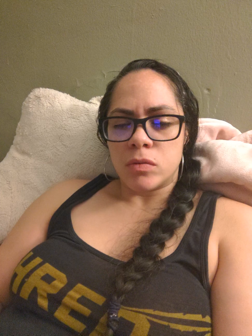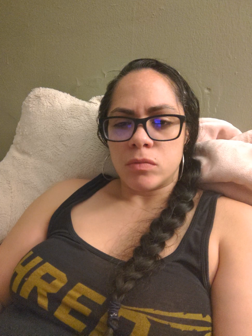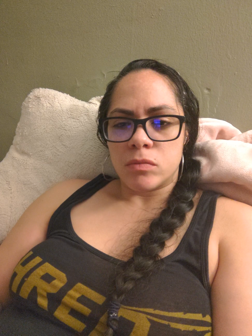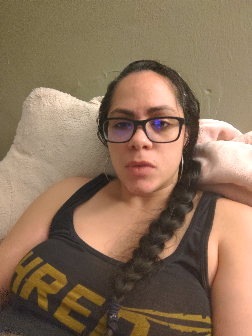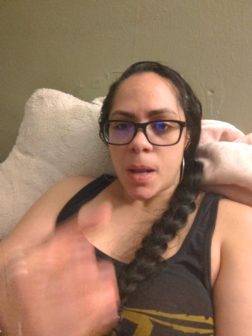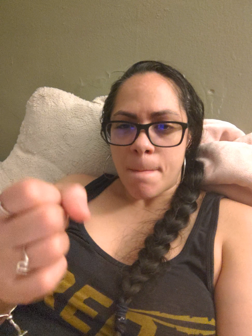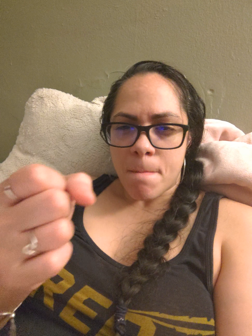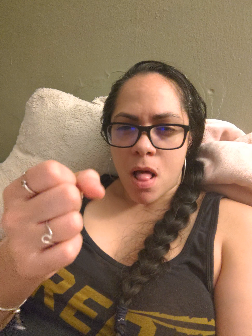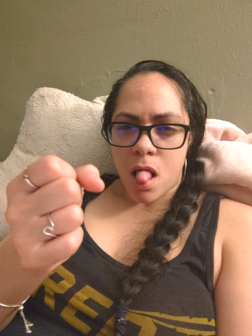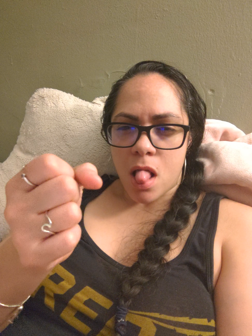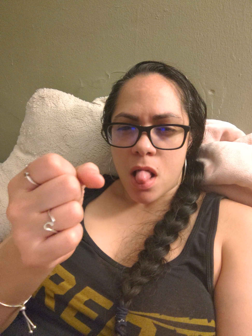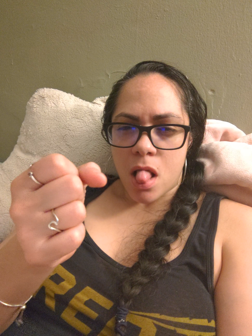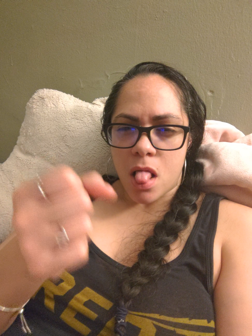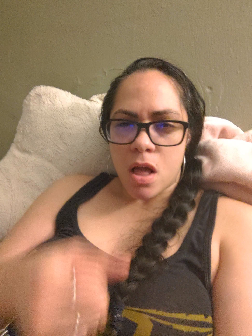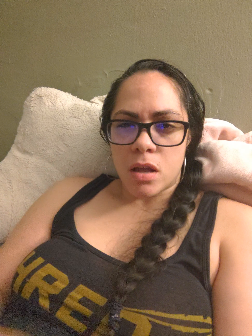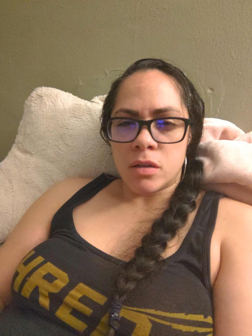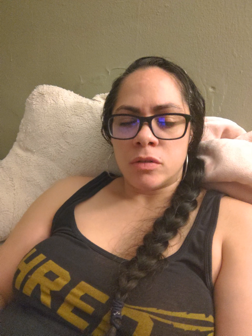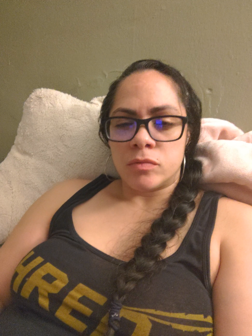milk